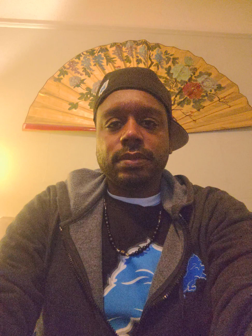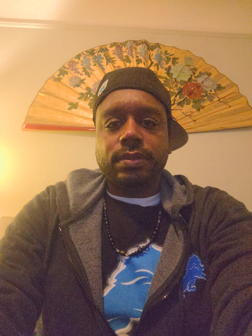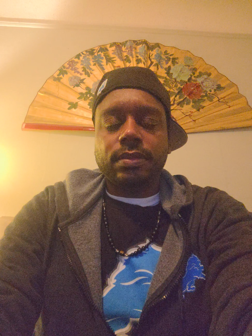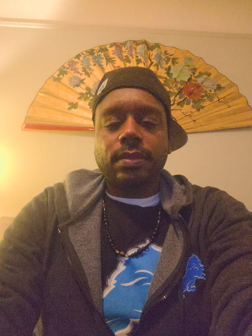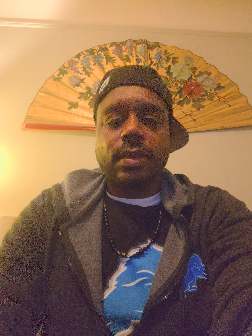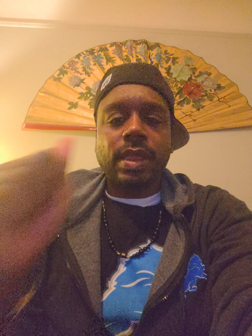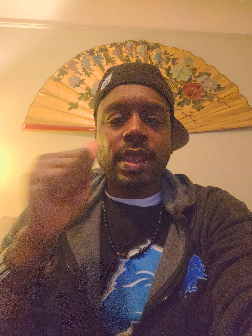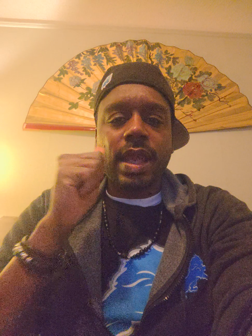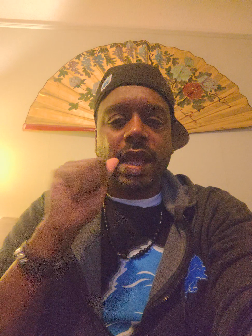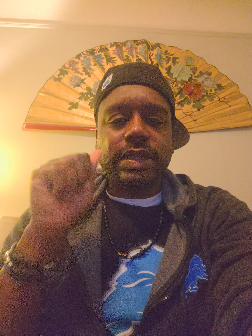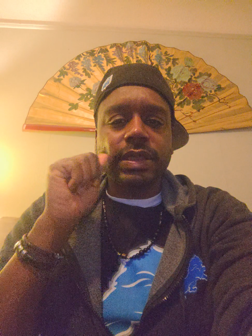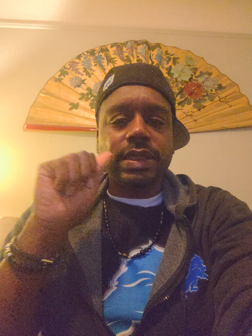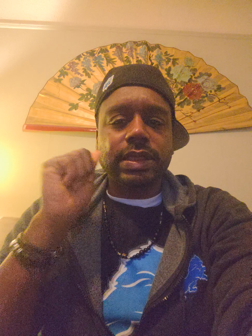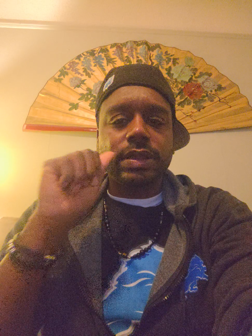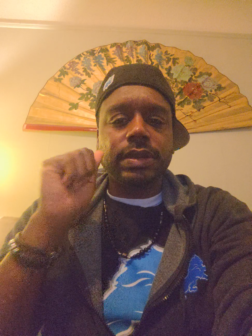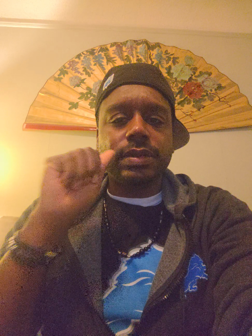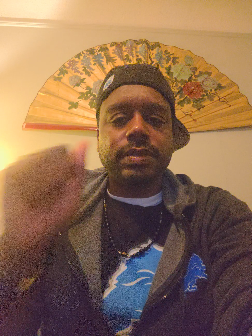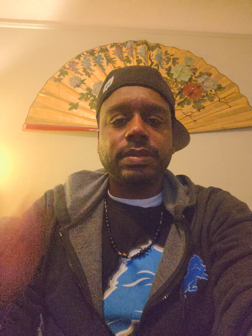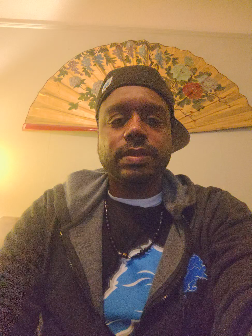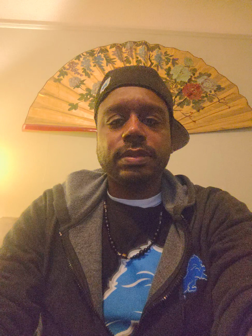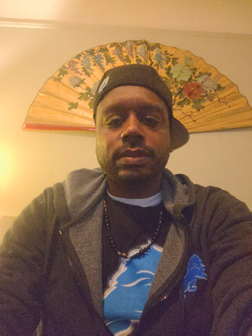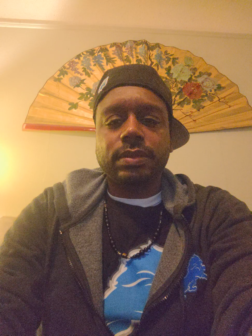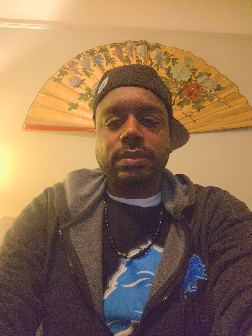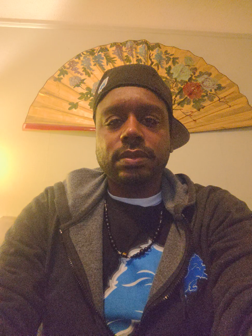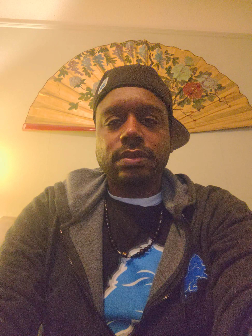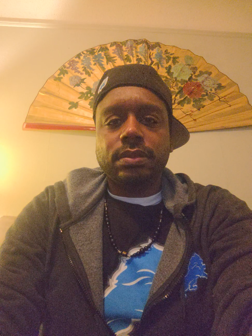aunt